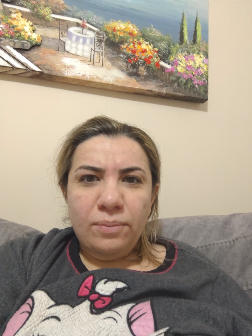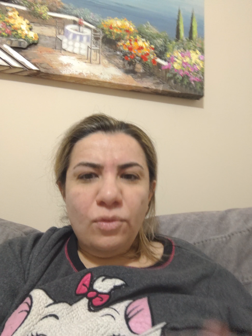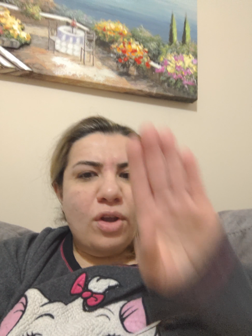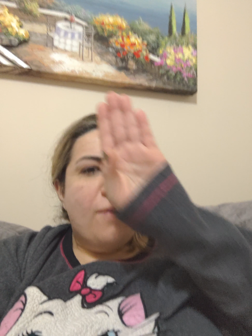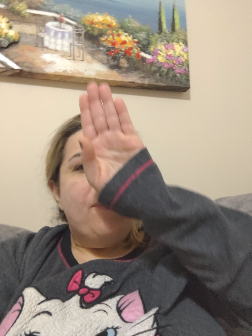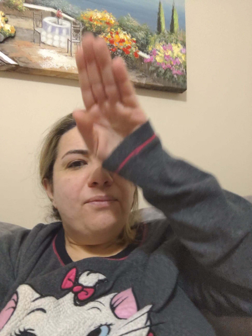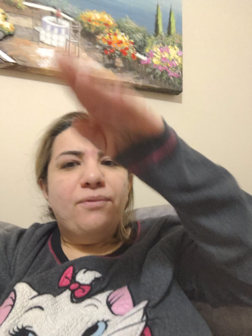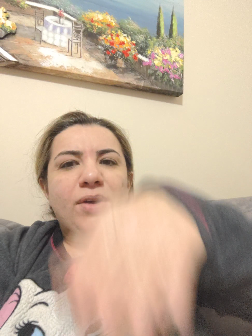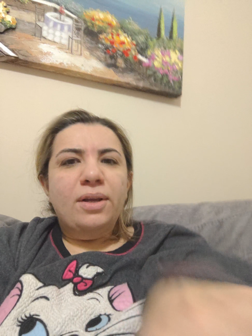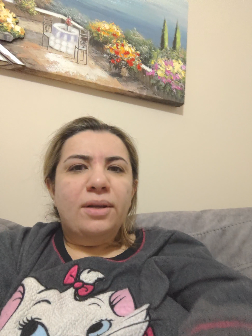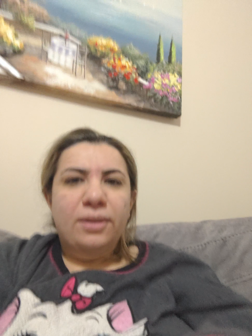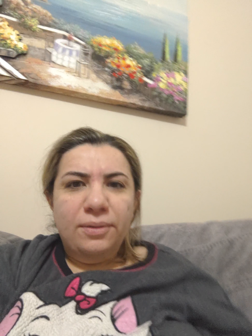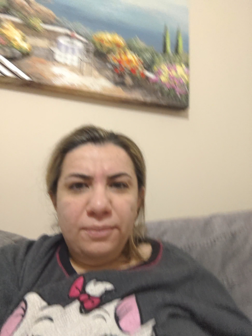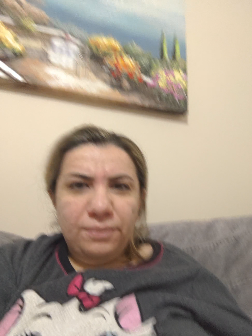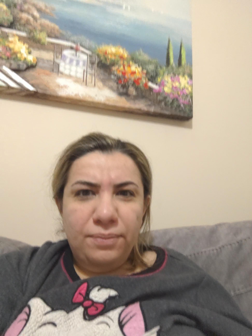elephant